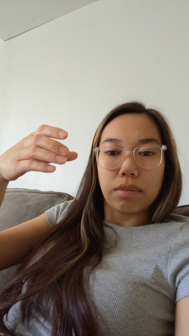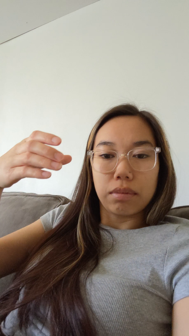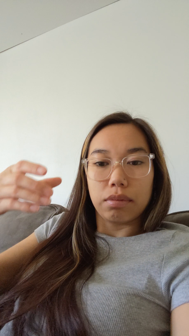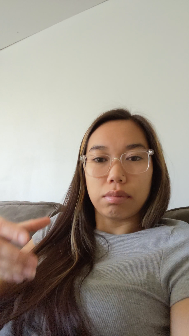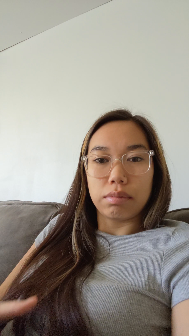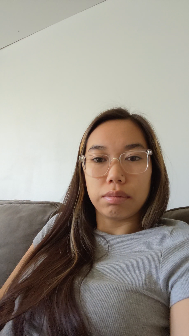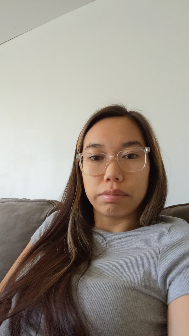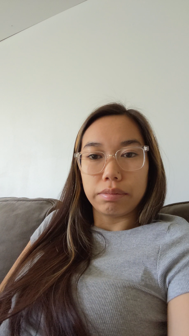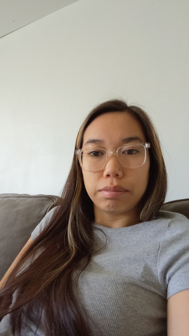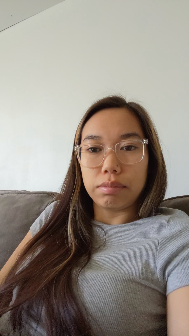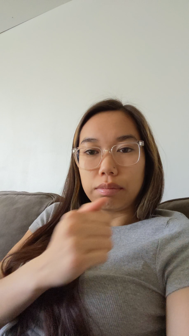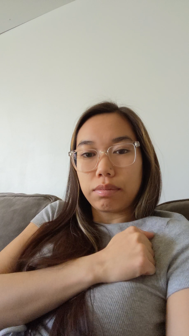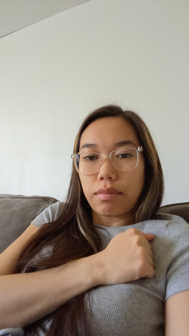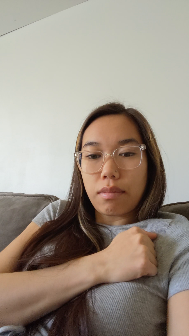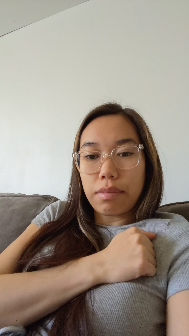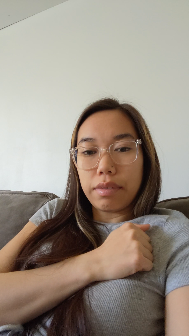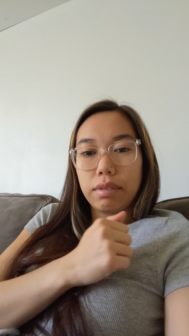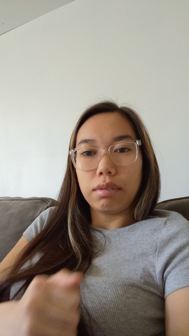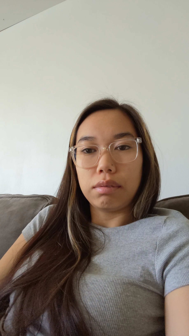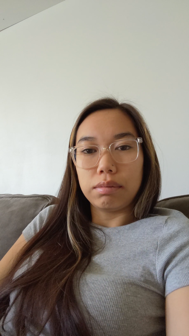love